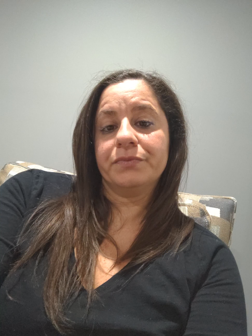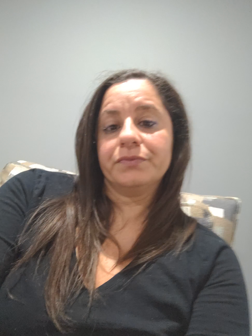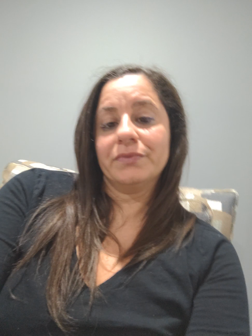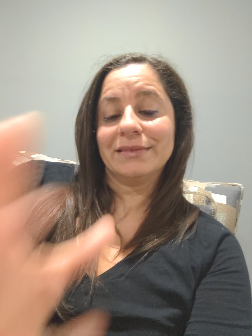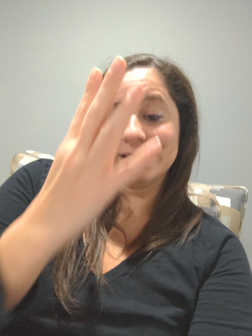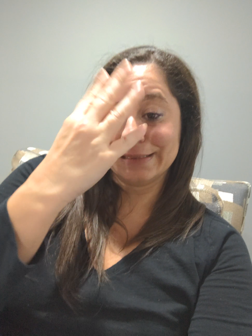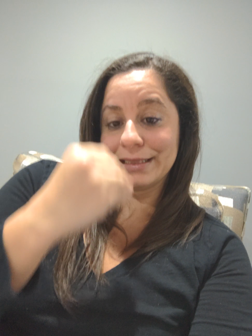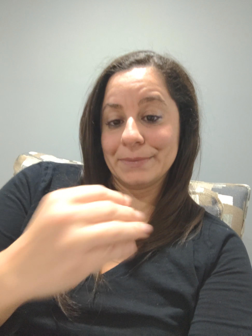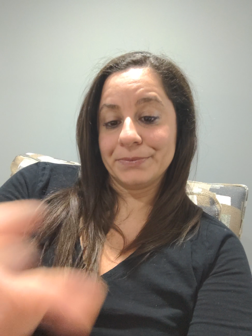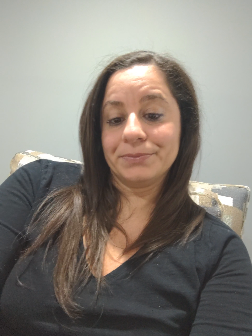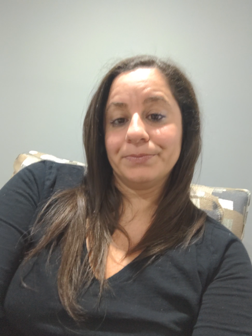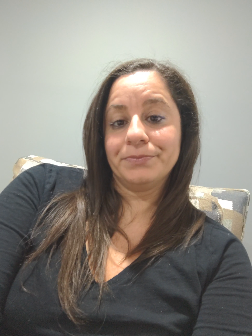sleep